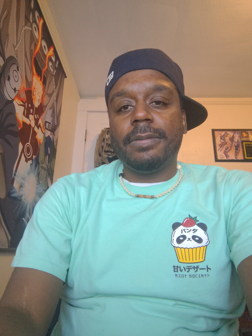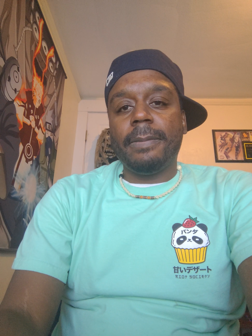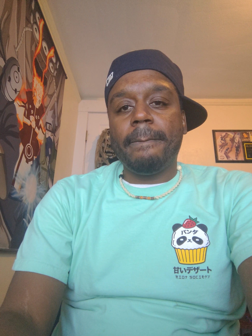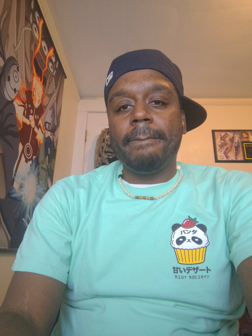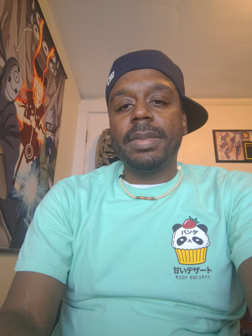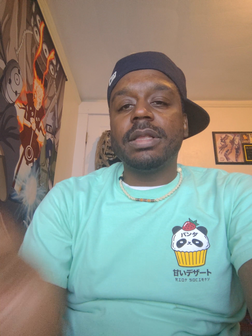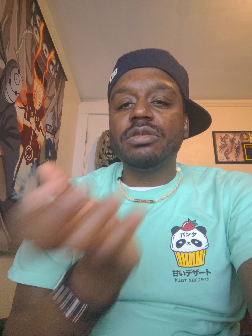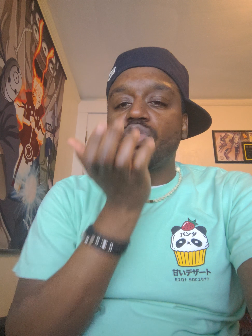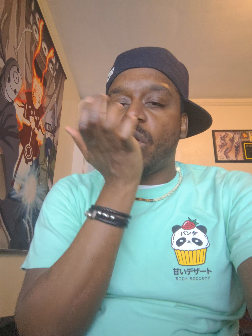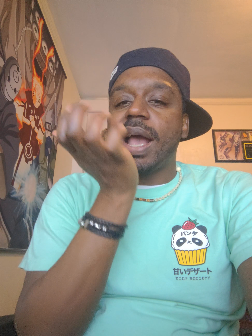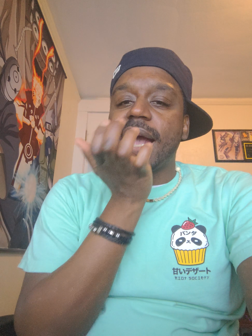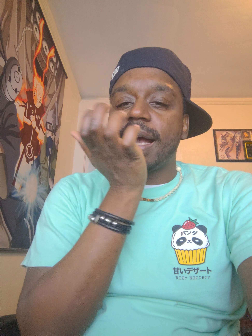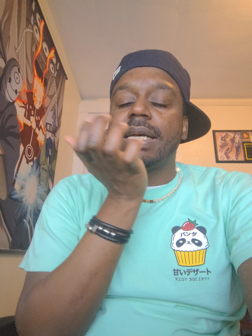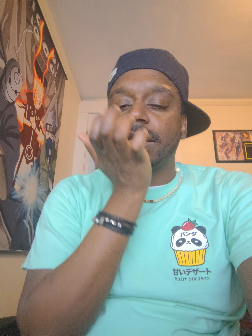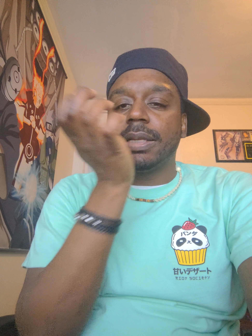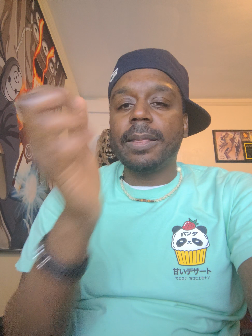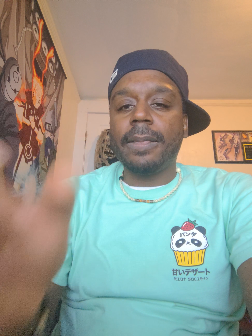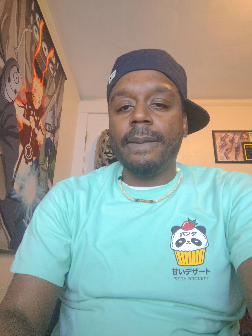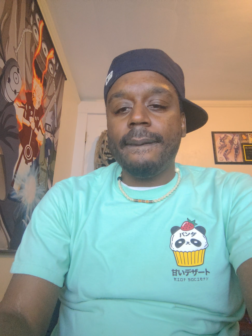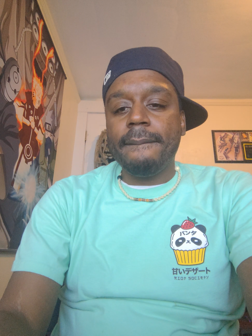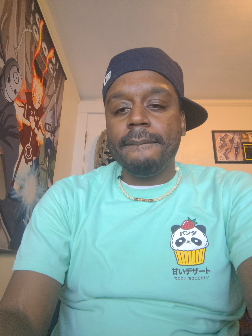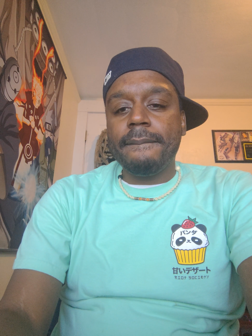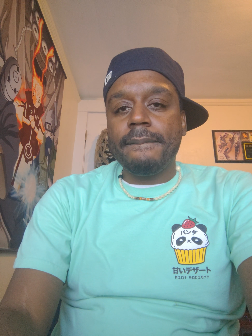grass